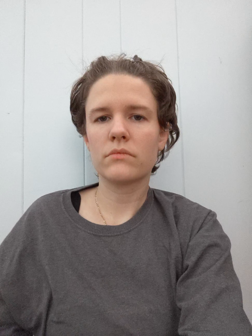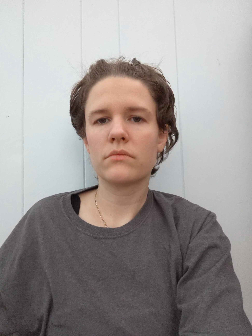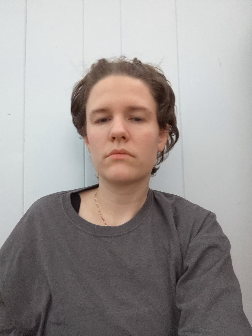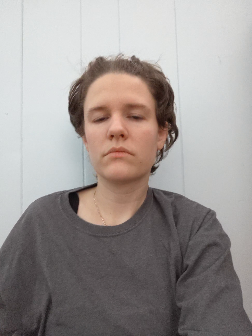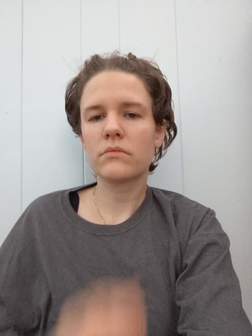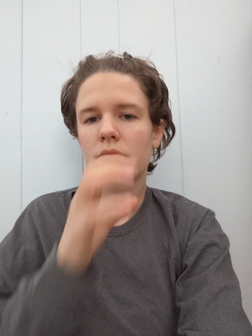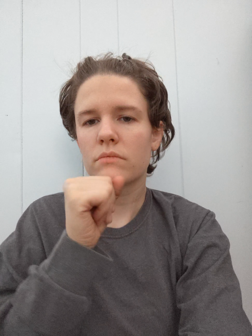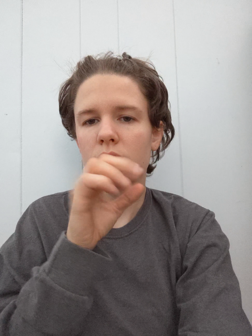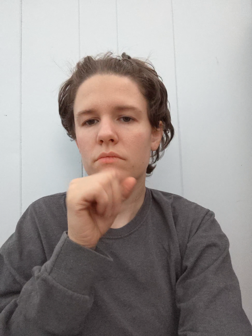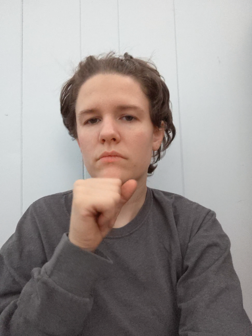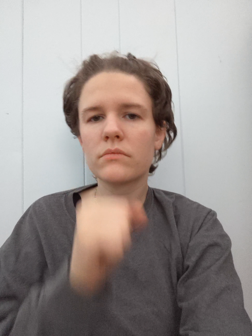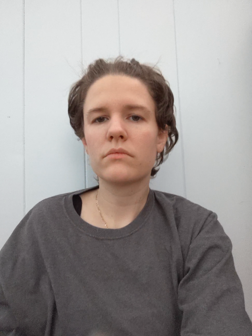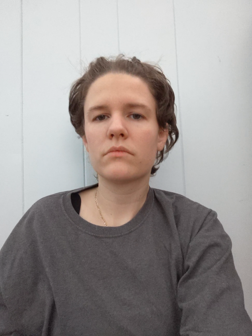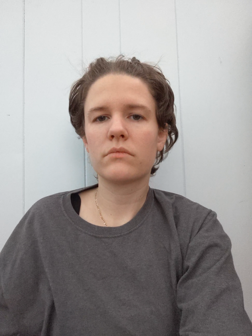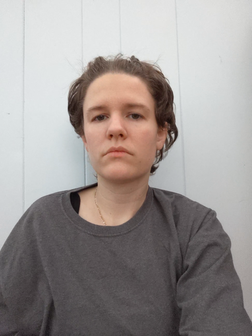orange